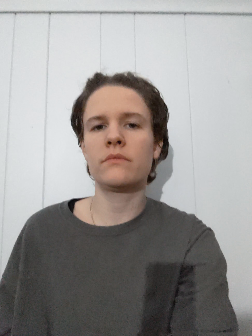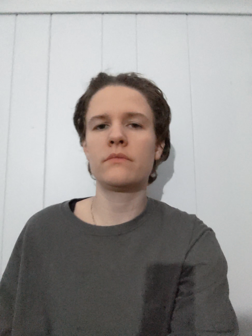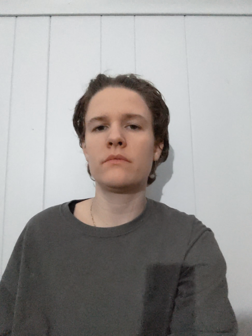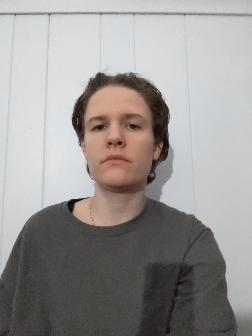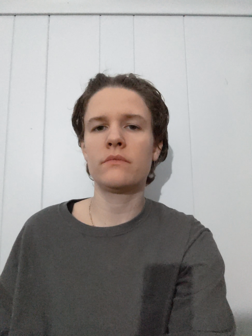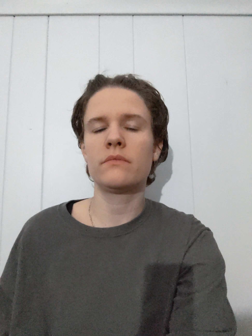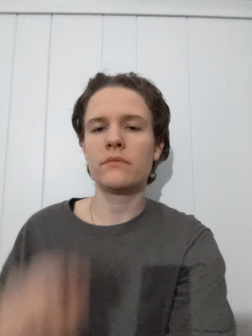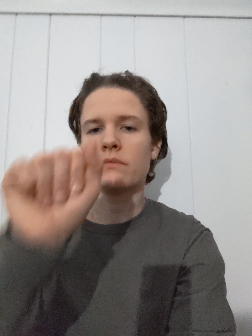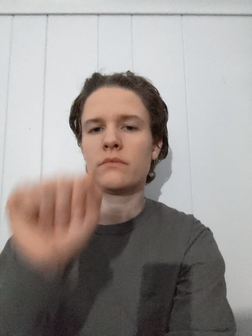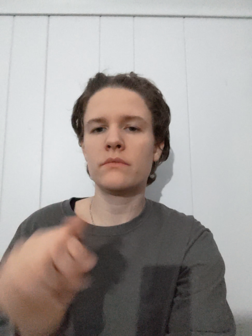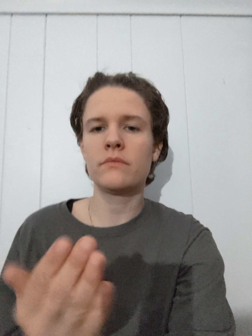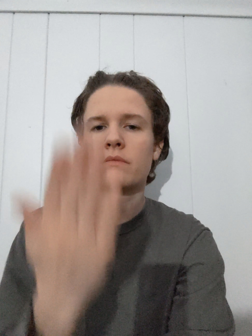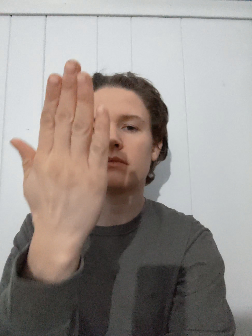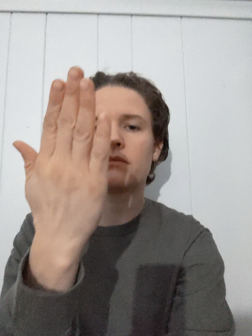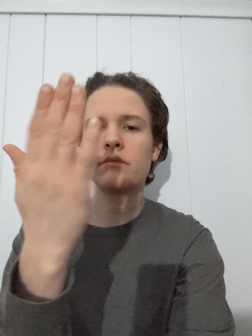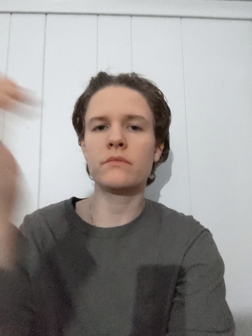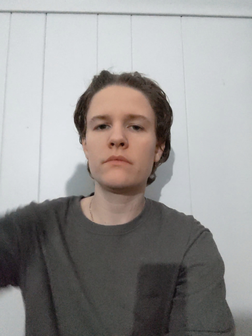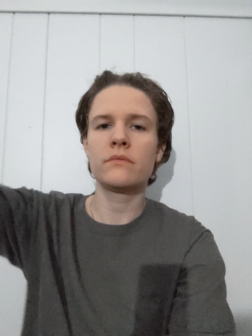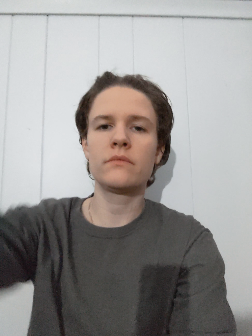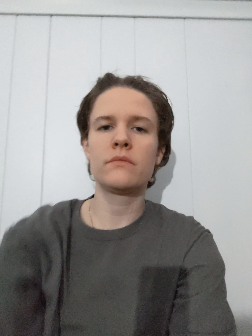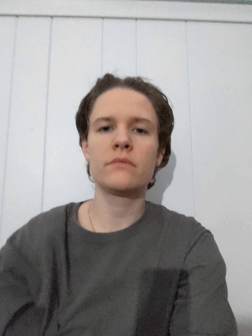mitten